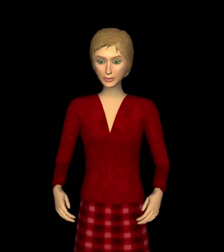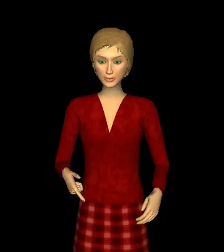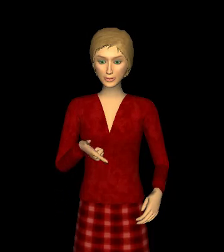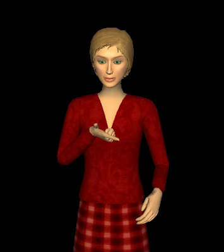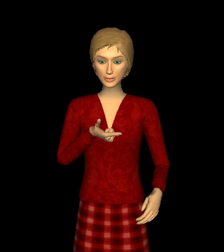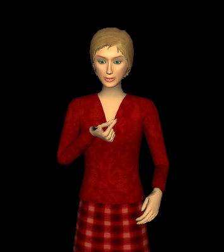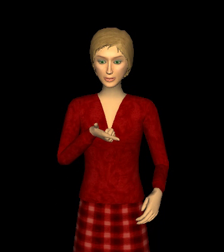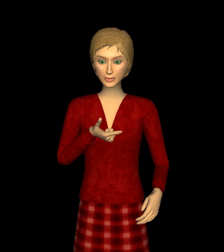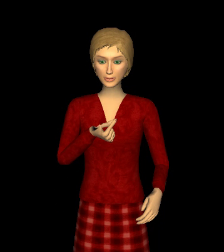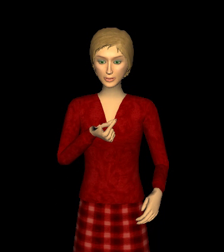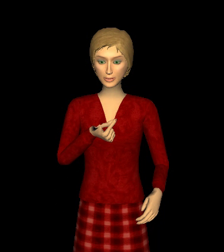مزدوج